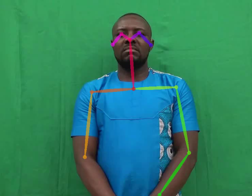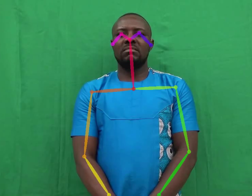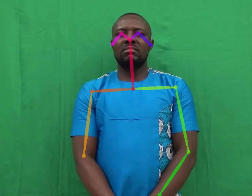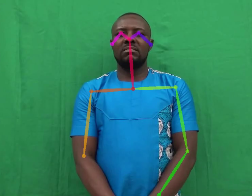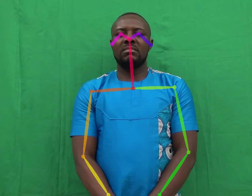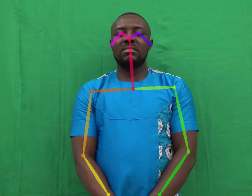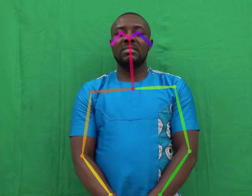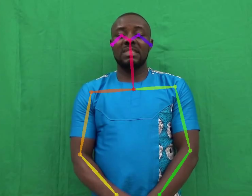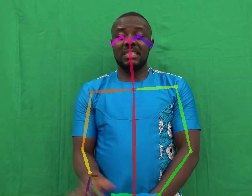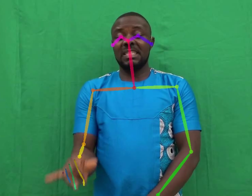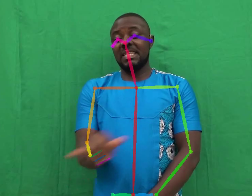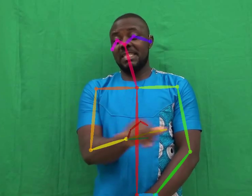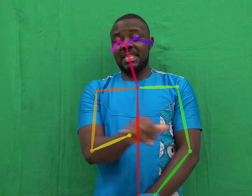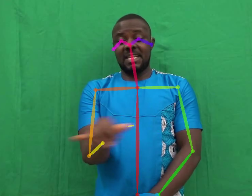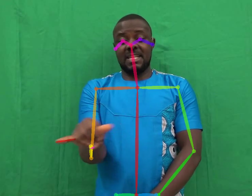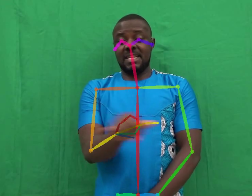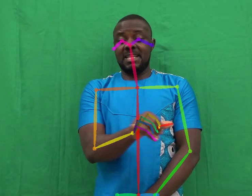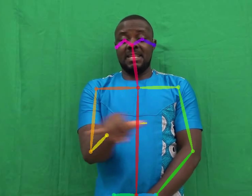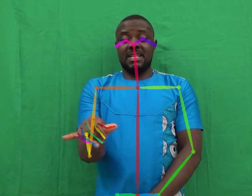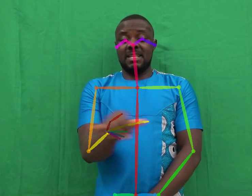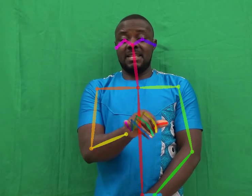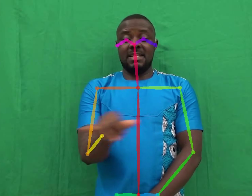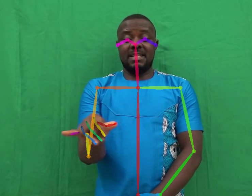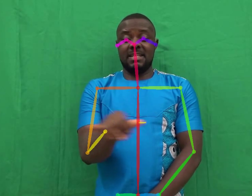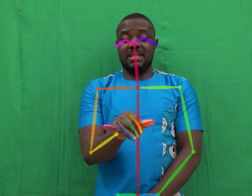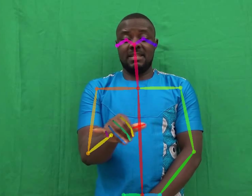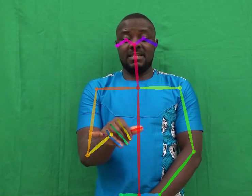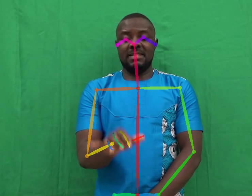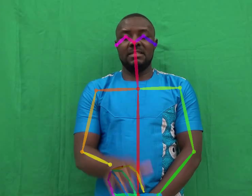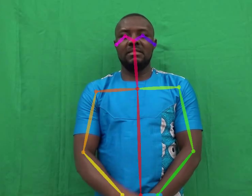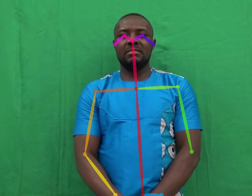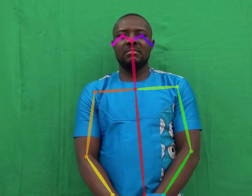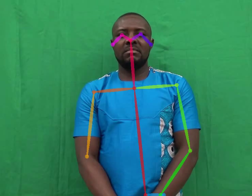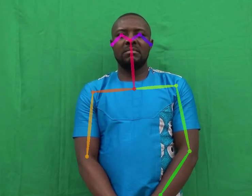same